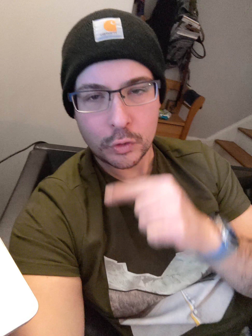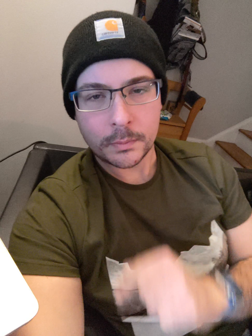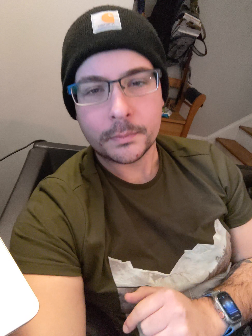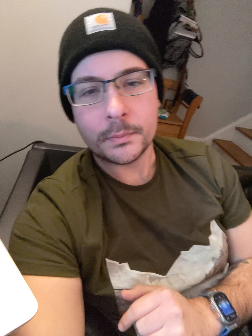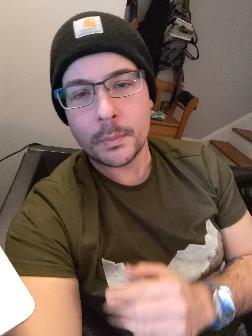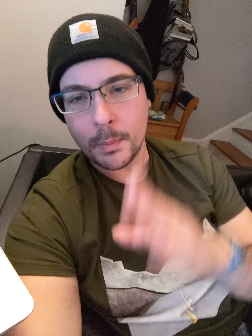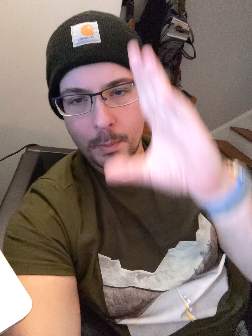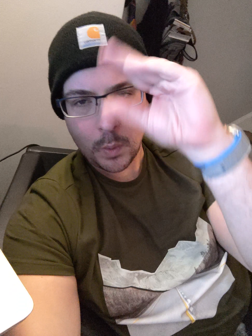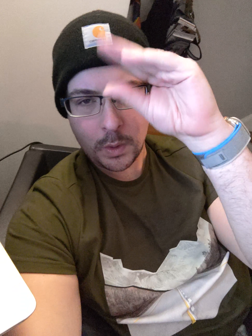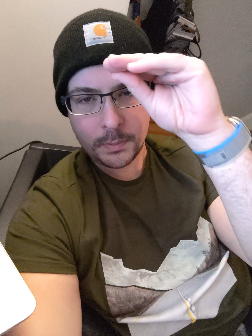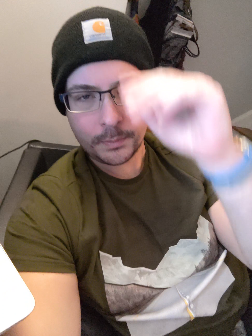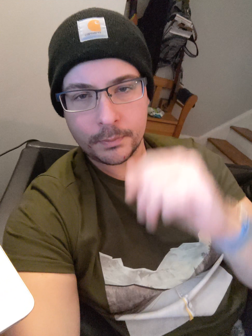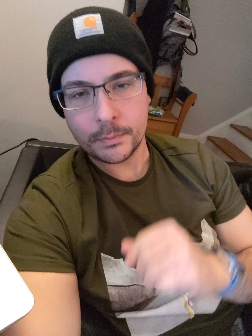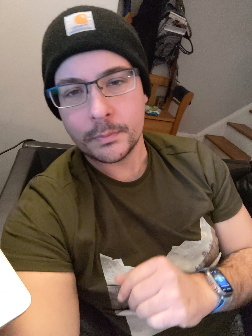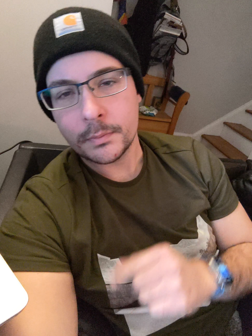boy